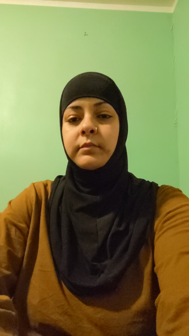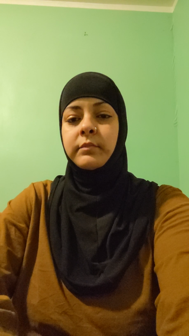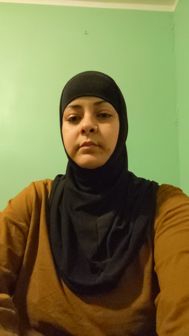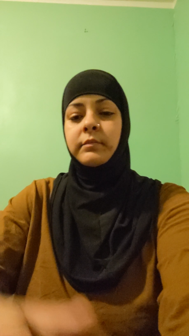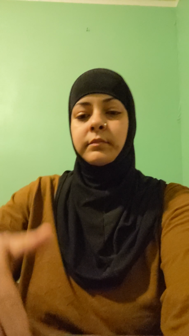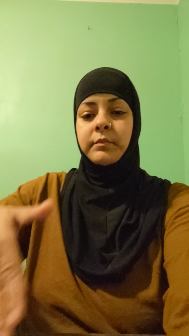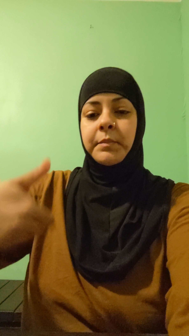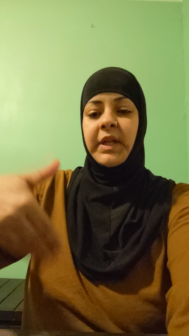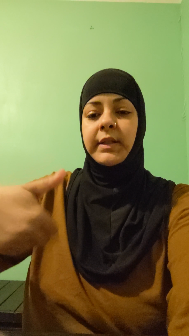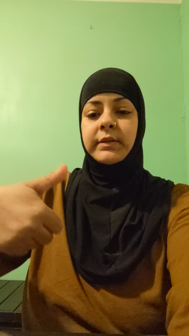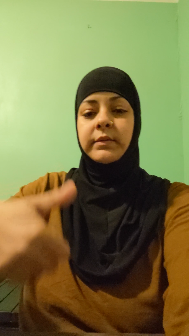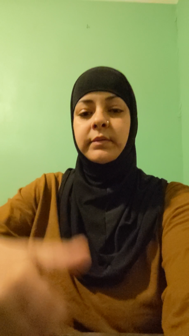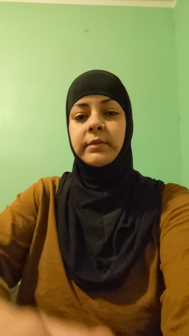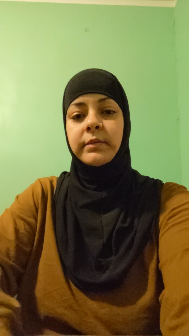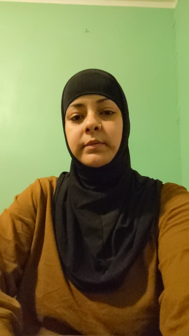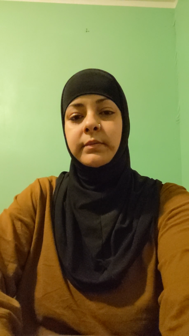pants